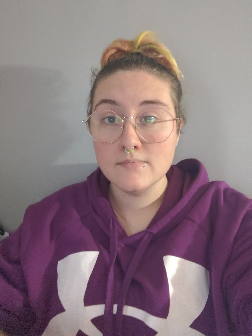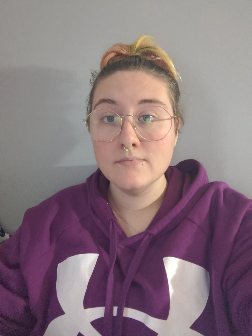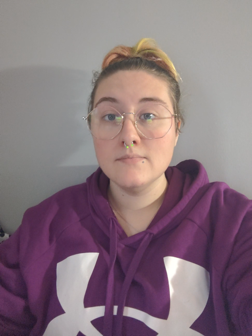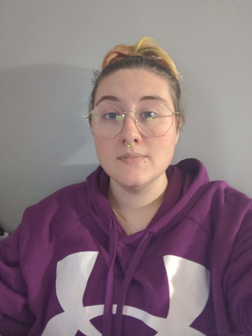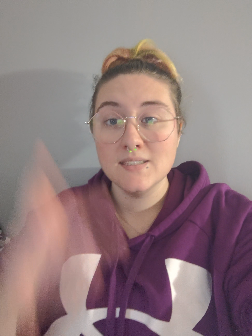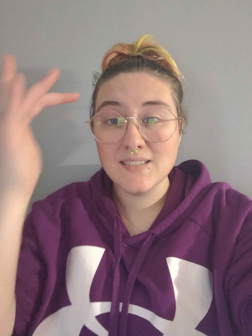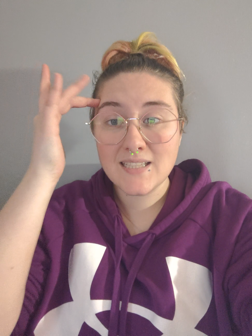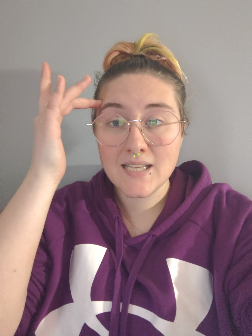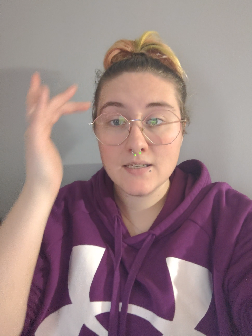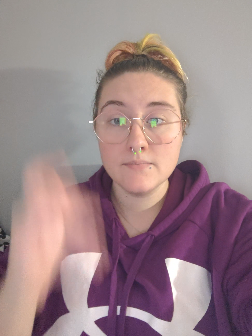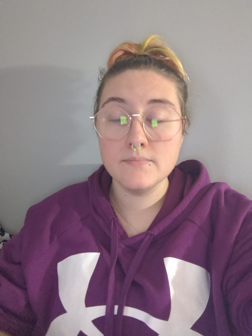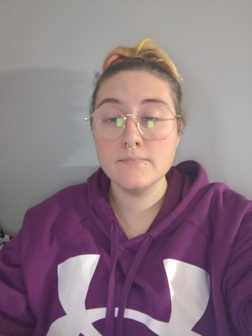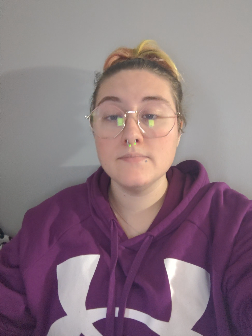sick